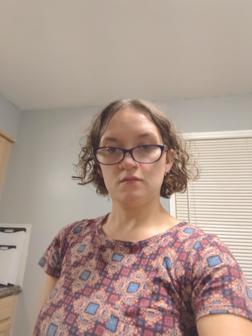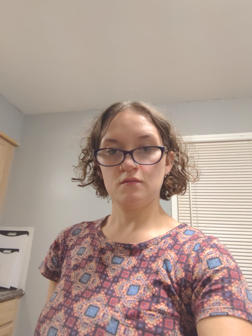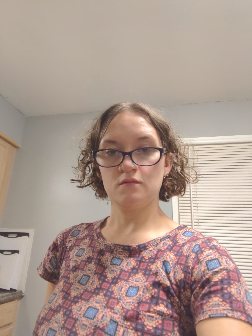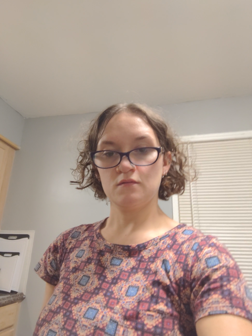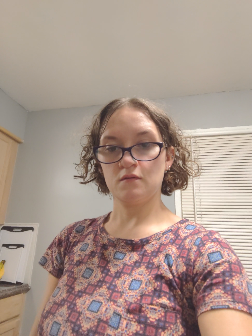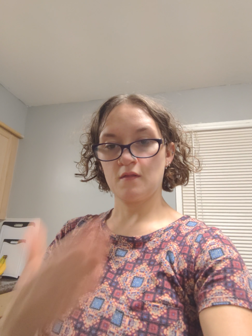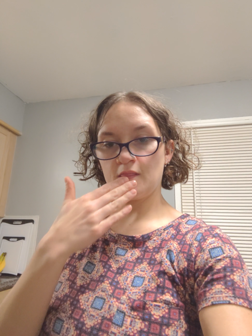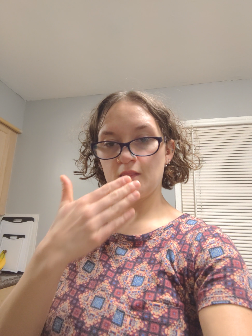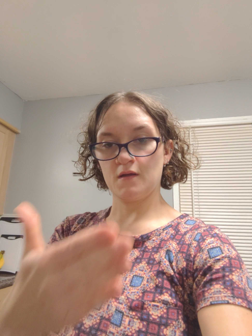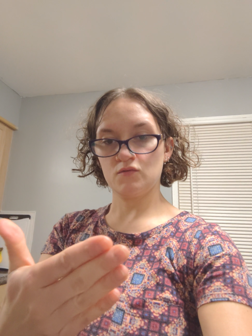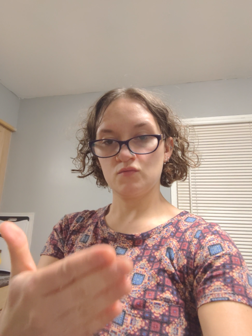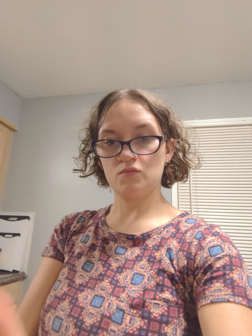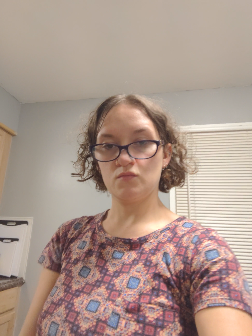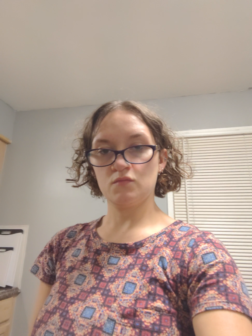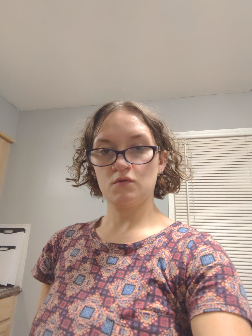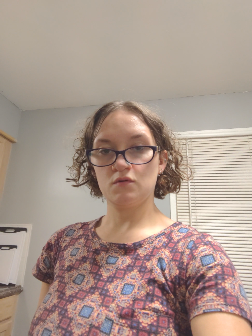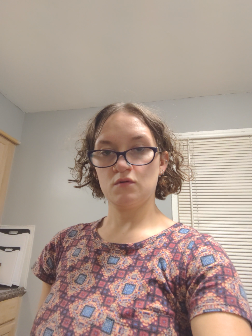thank you